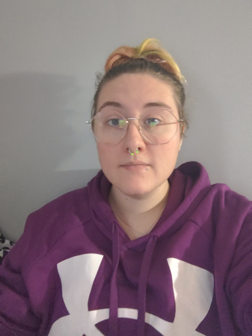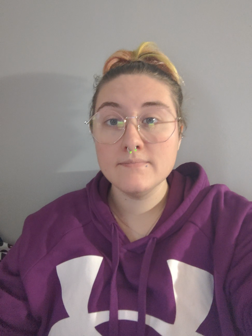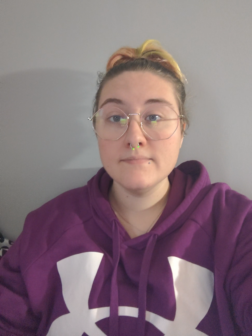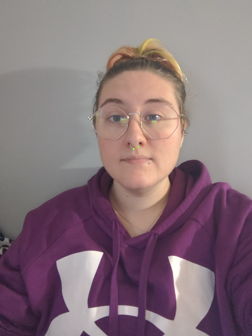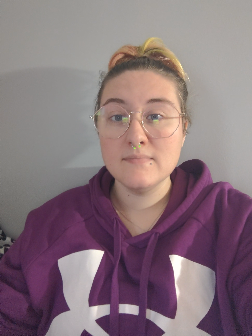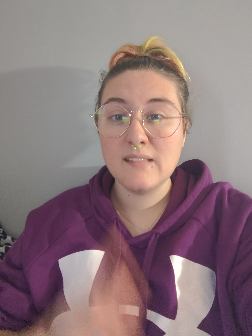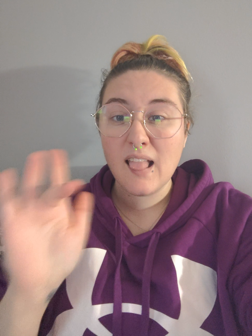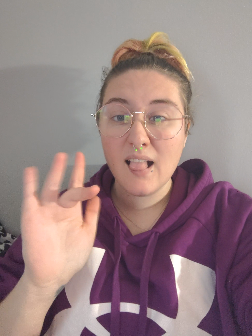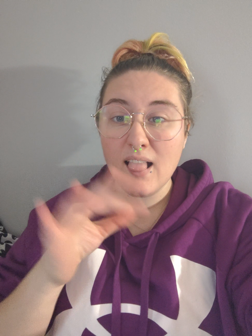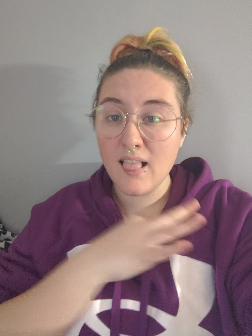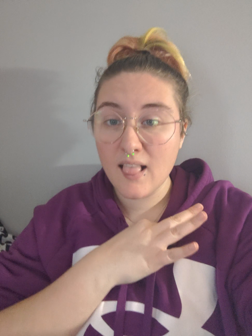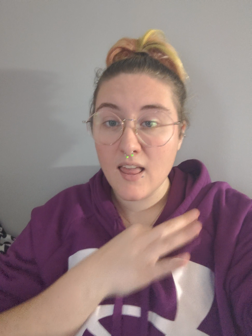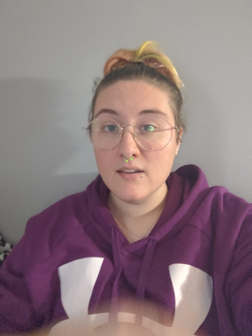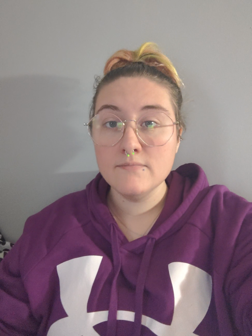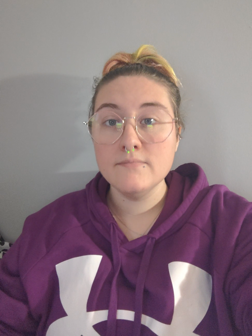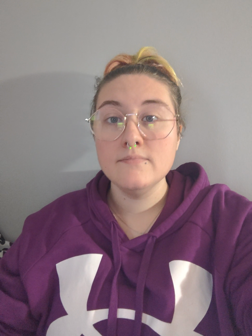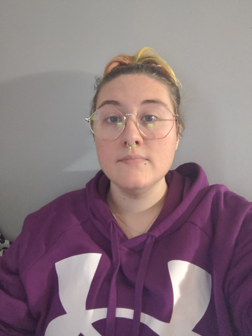yucky